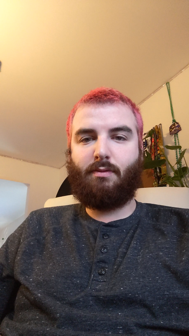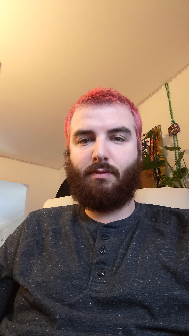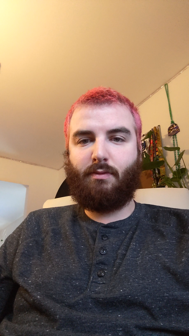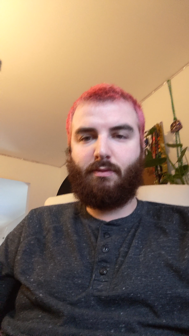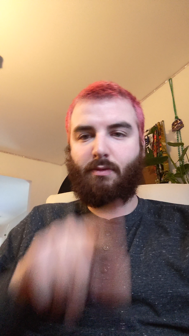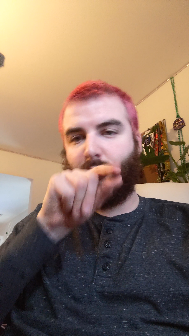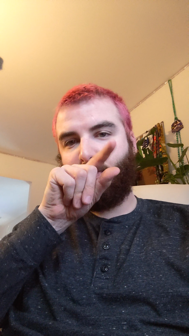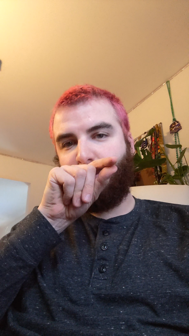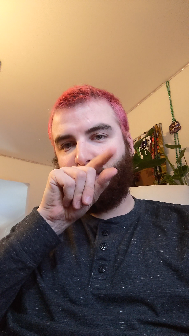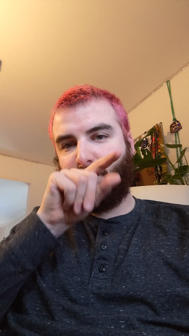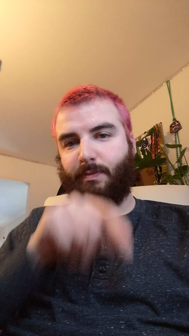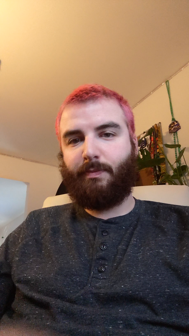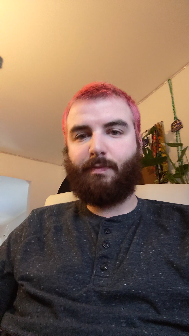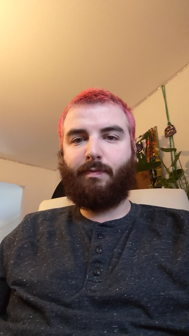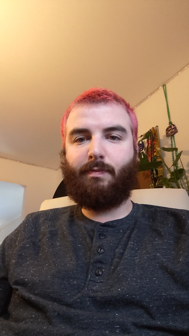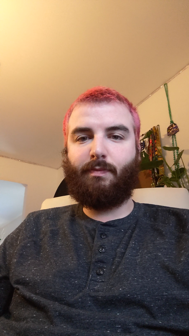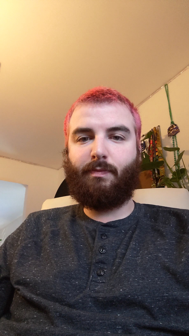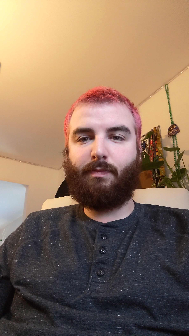chicken